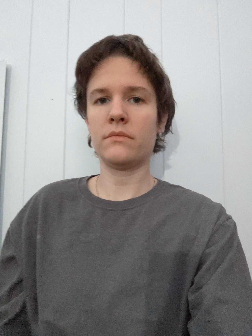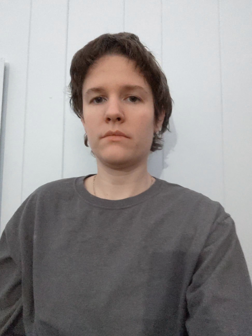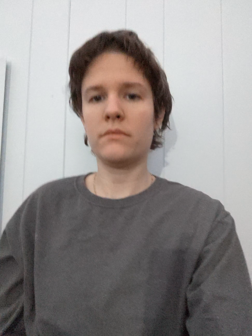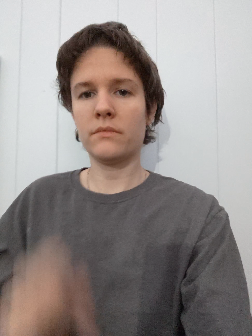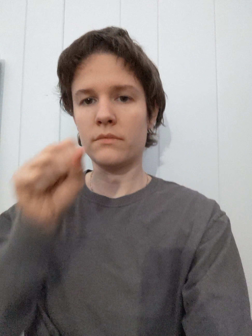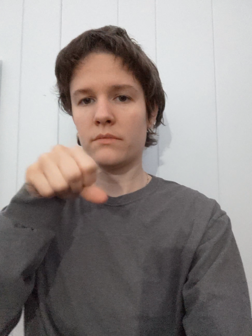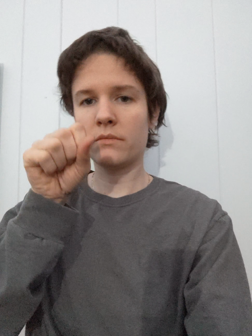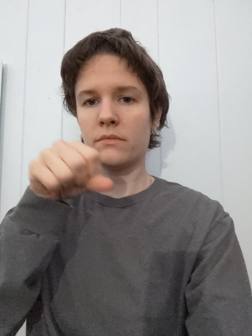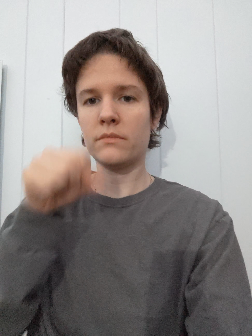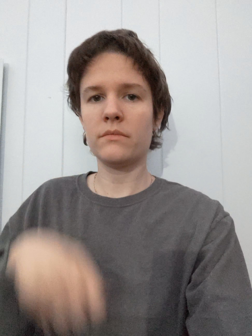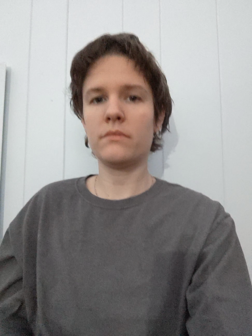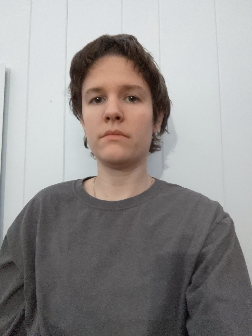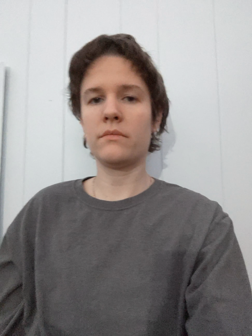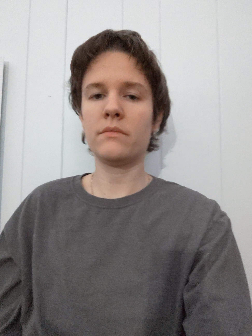carrot